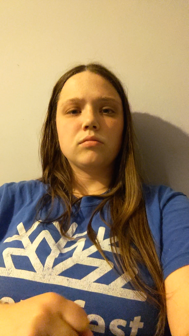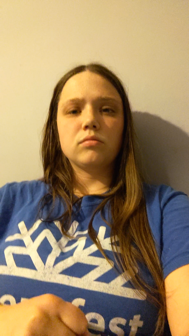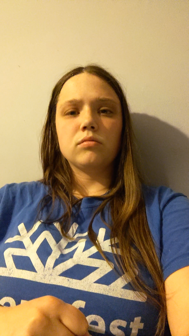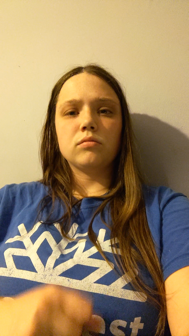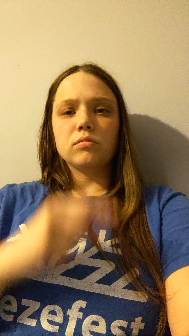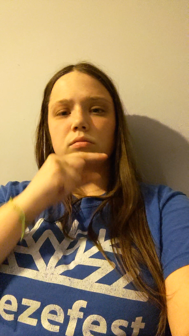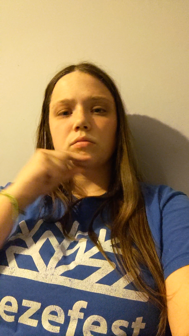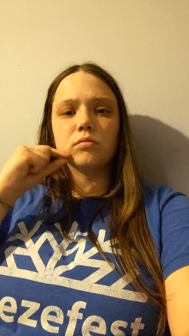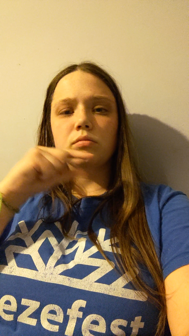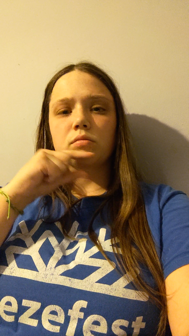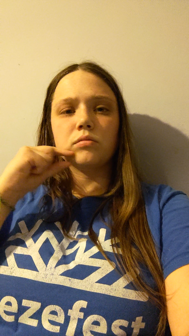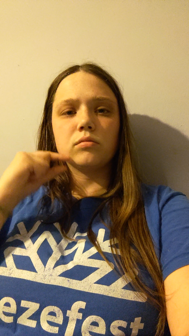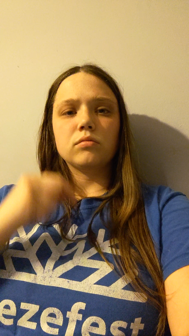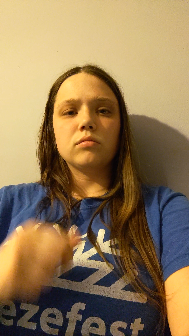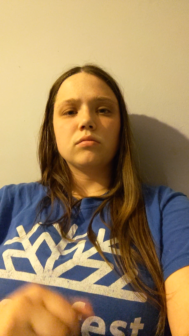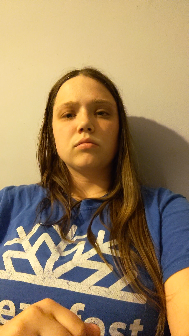glue